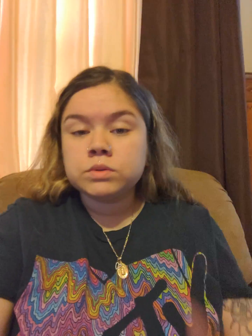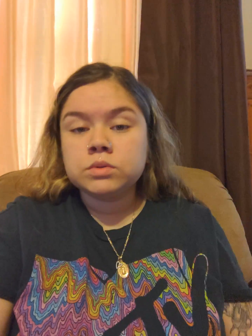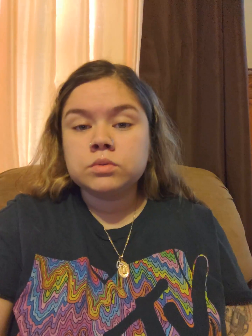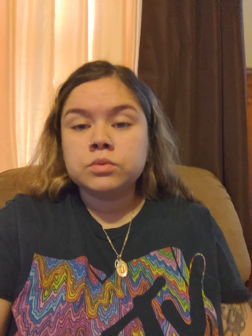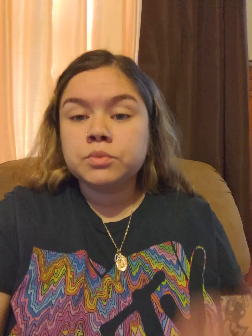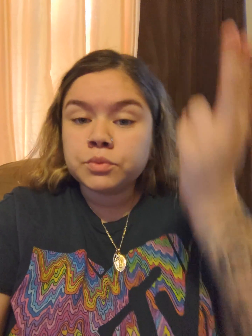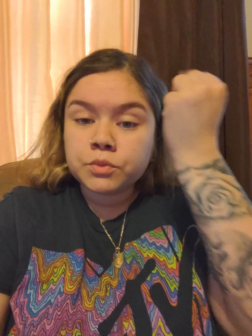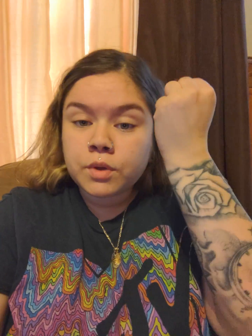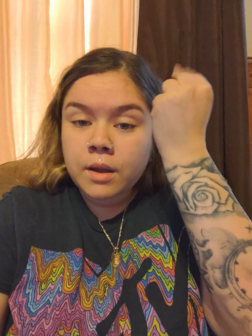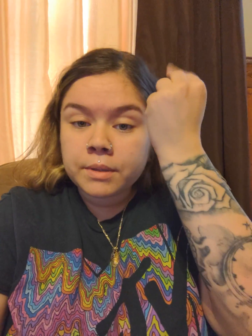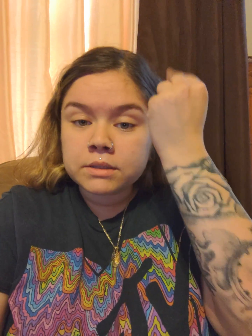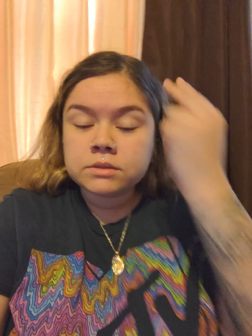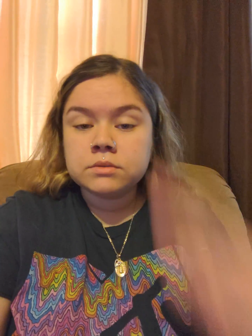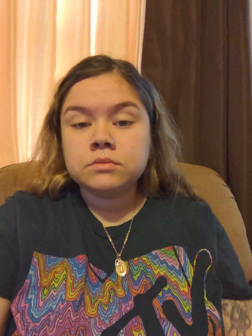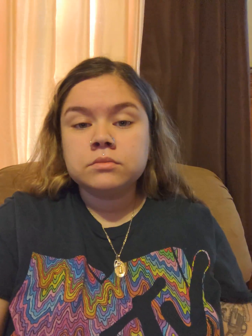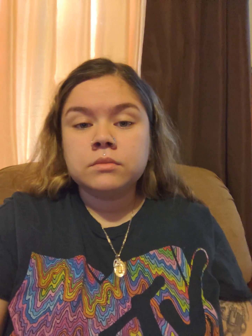rabbit